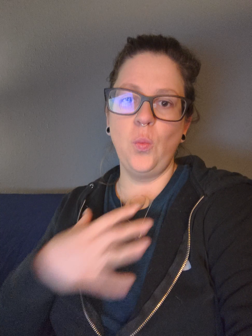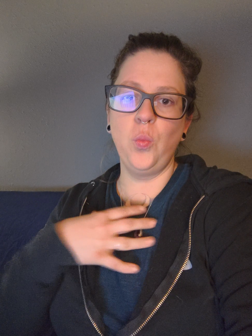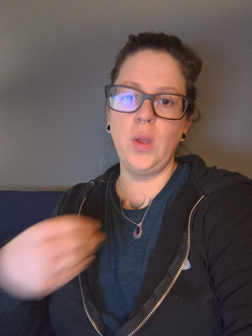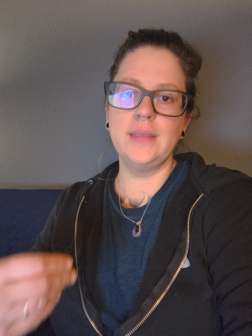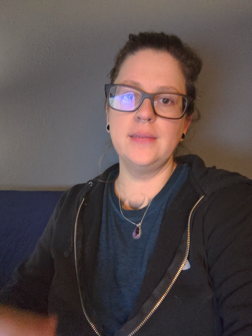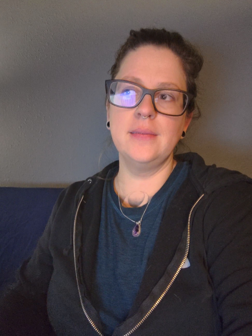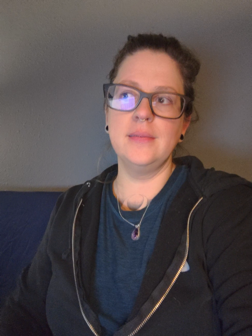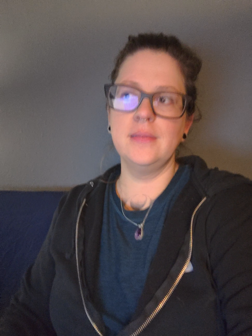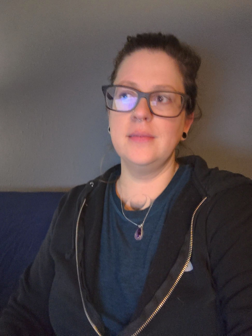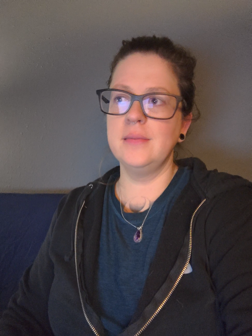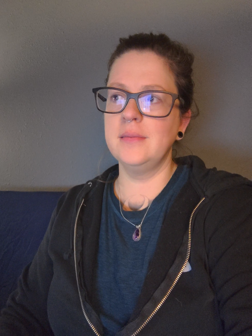white